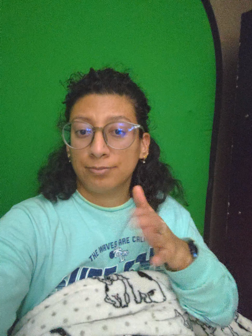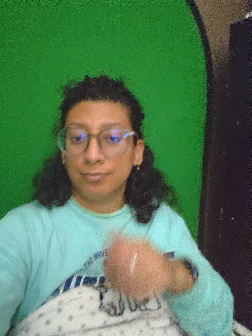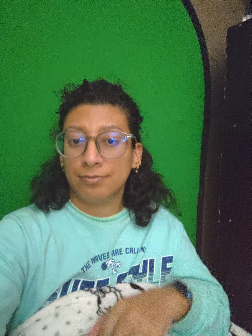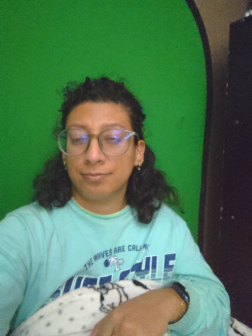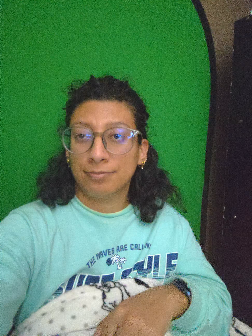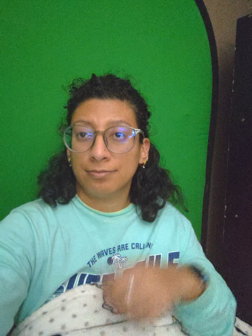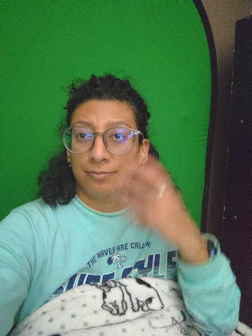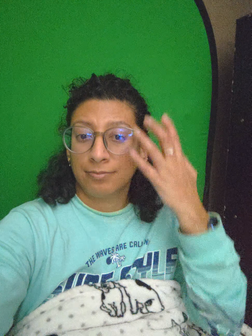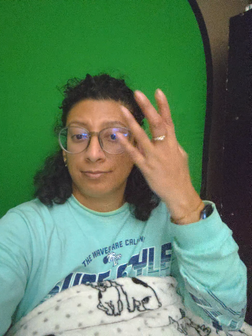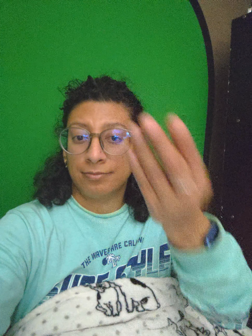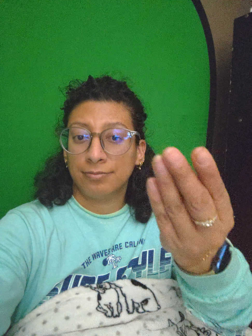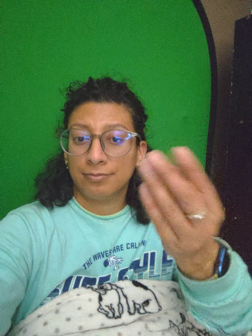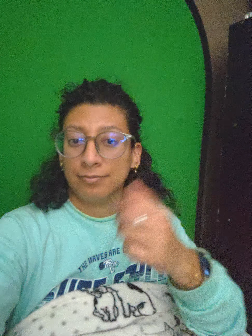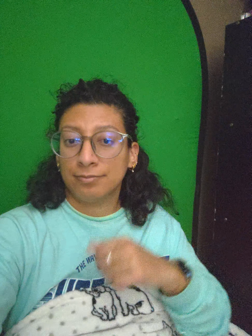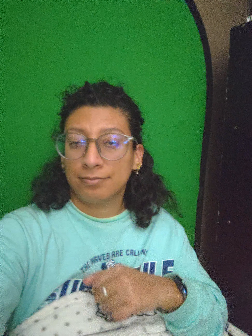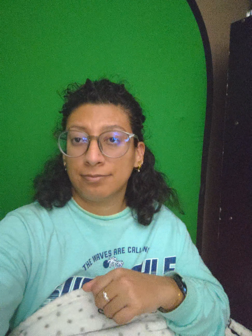go